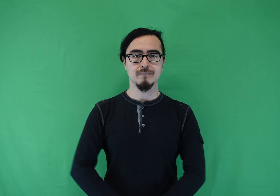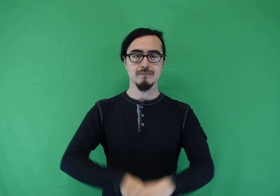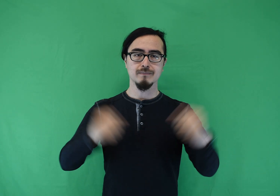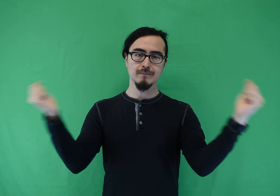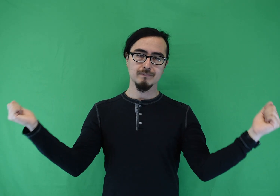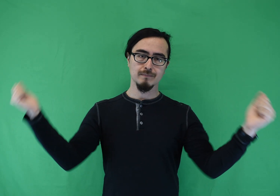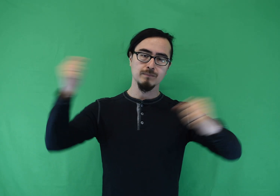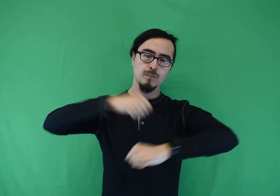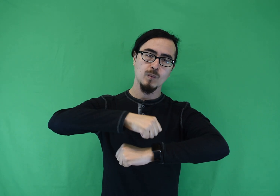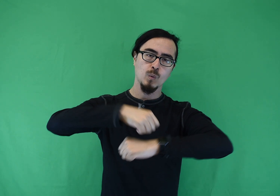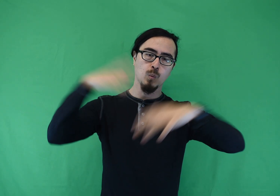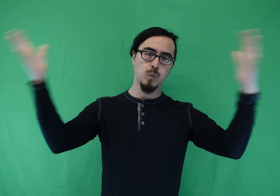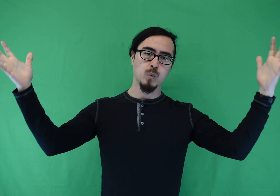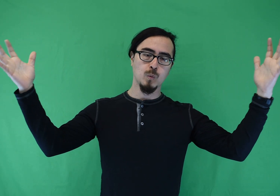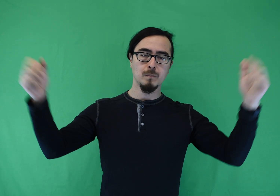explosión